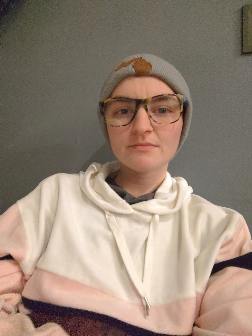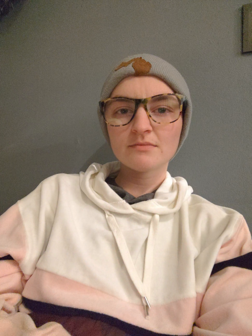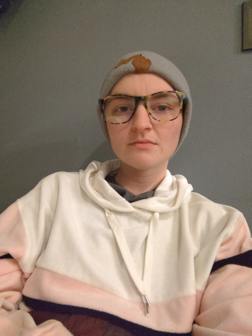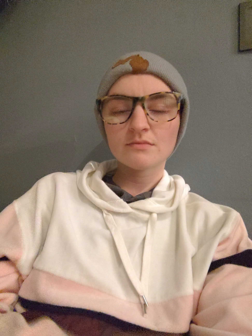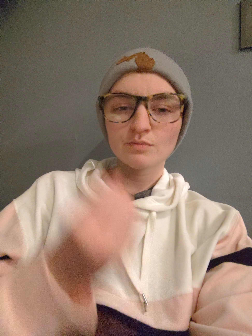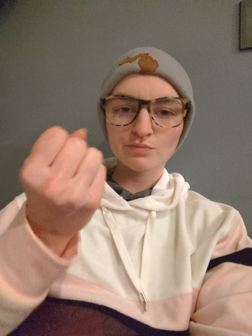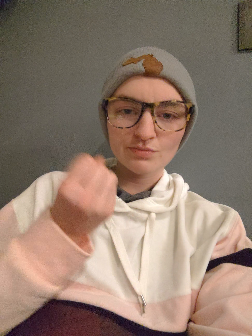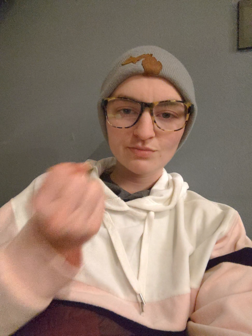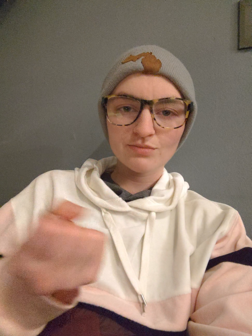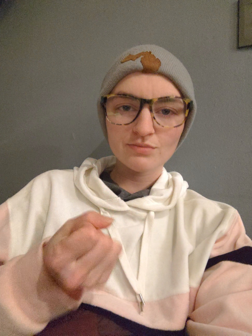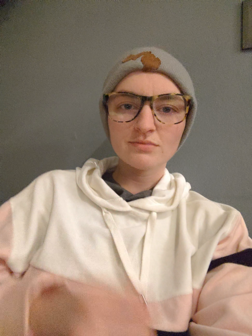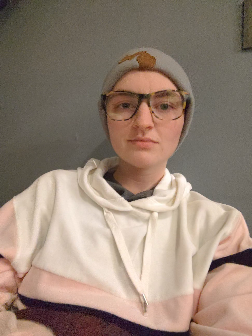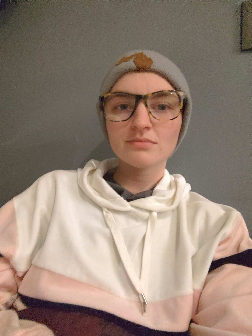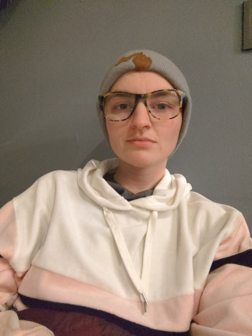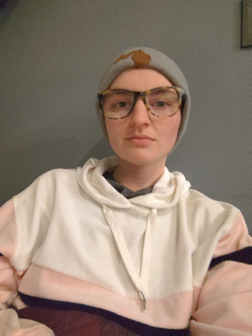drawer